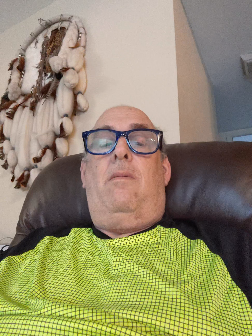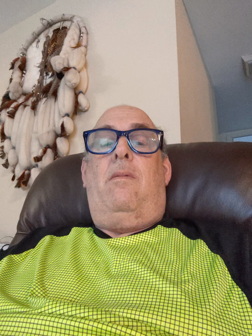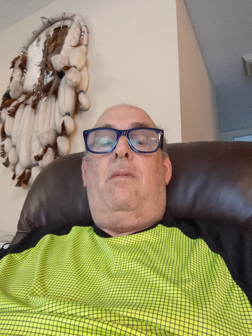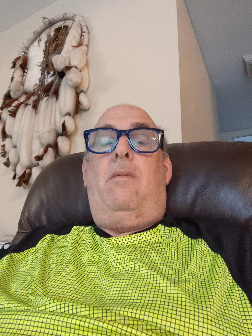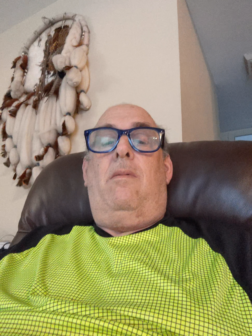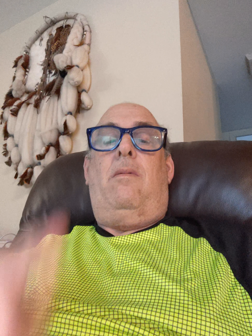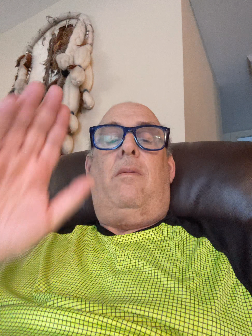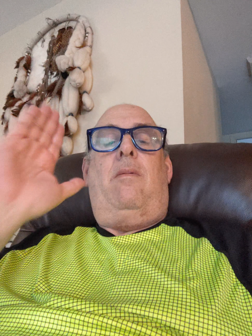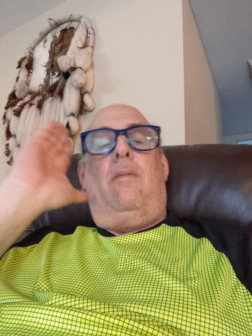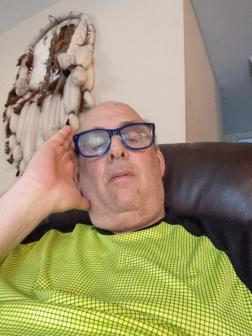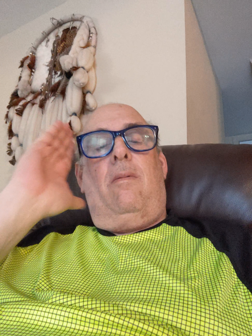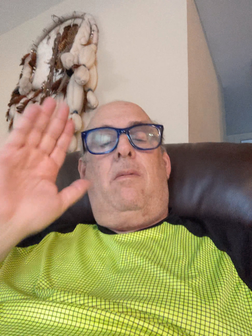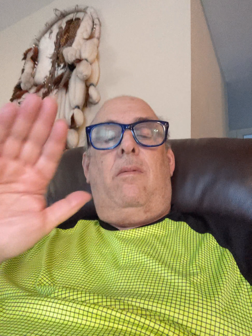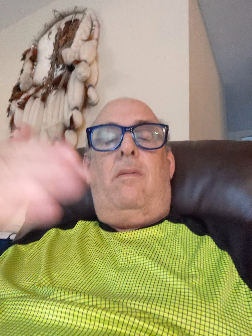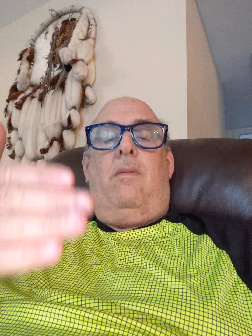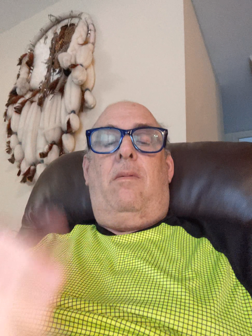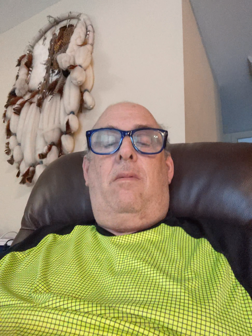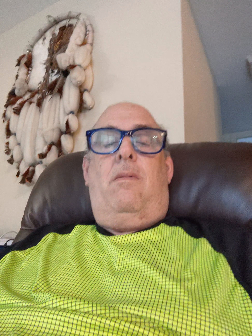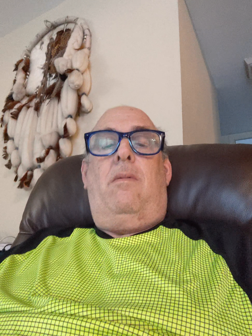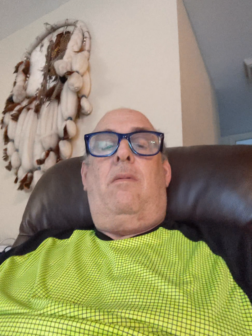bedroom